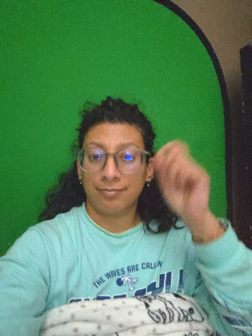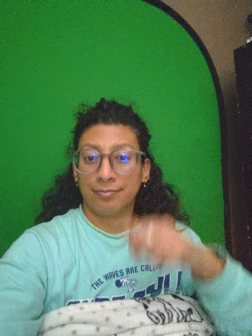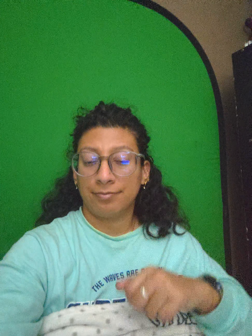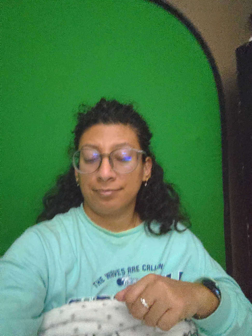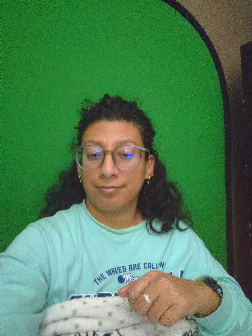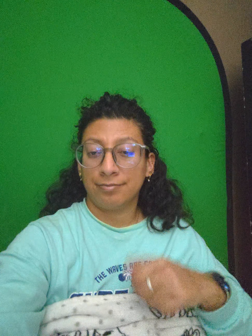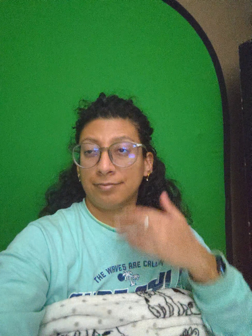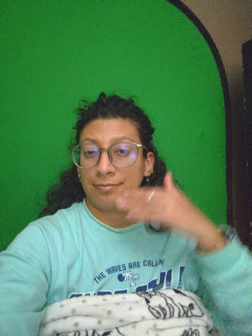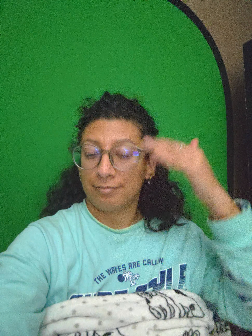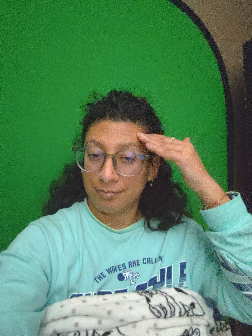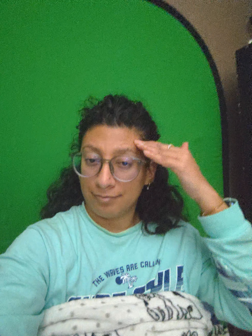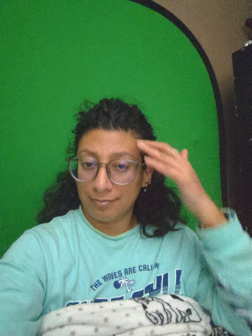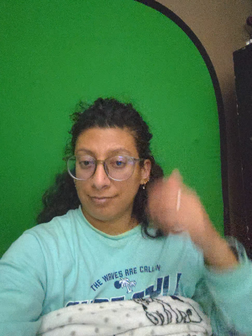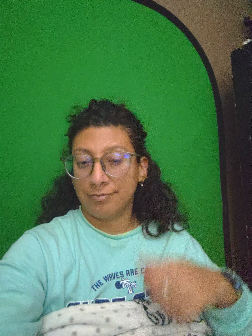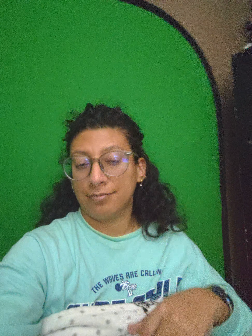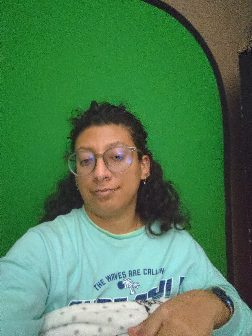head